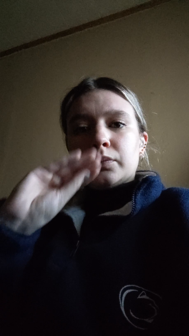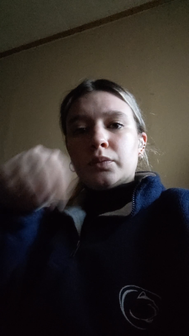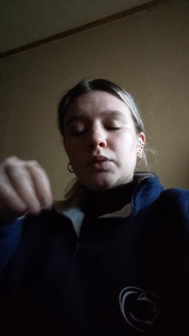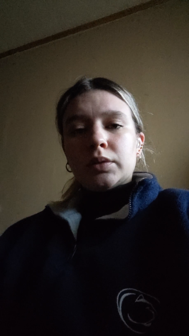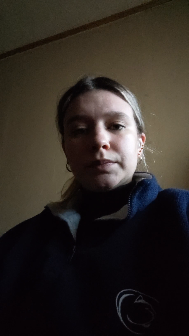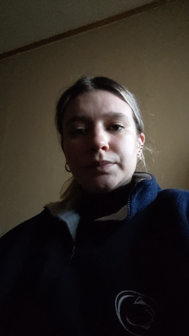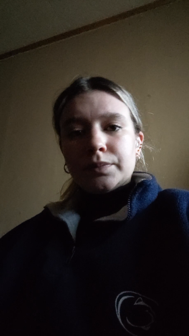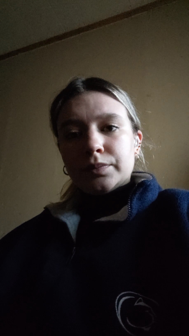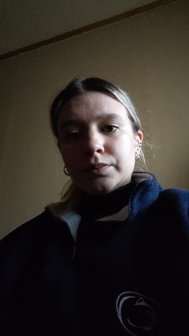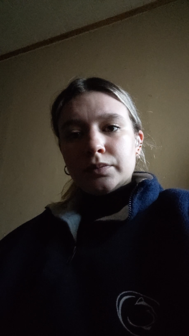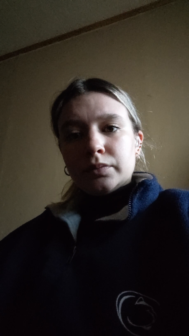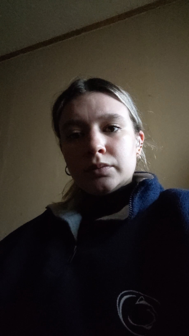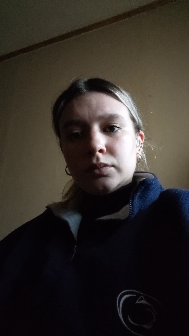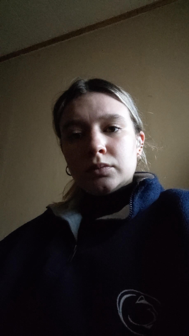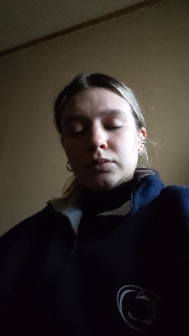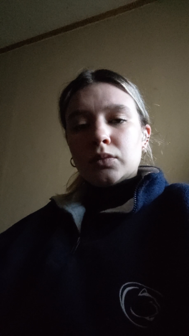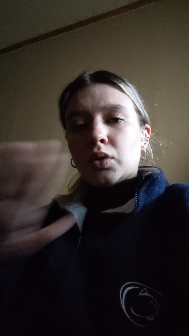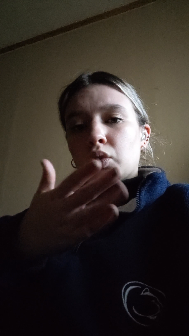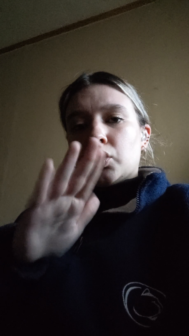cook